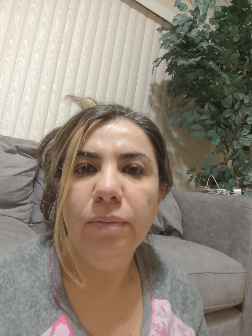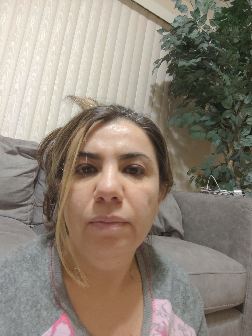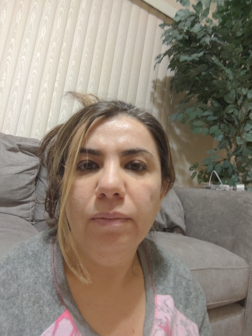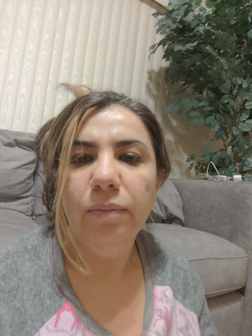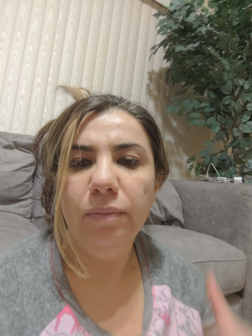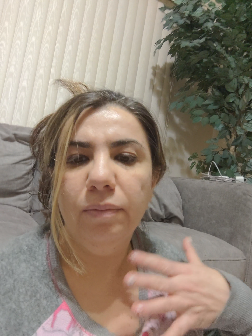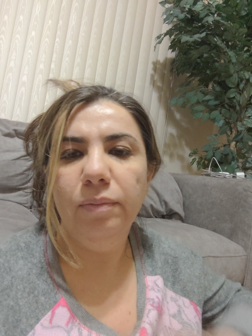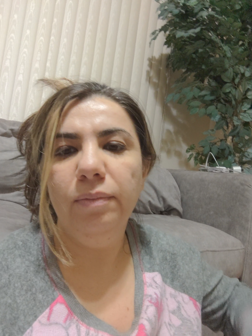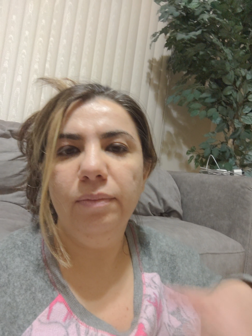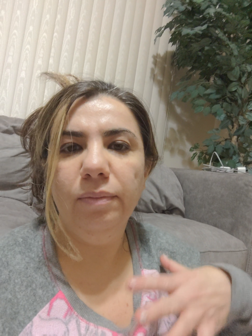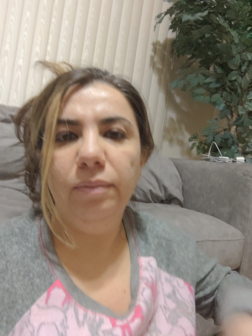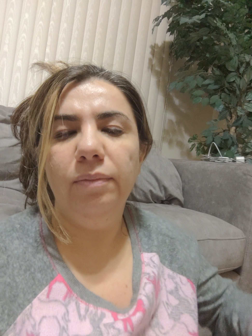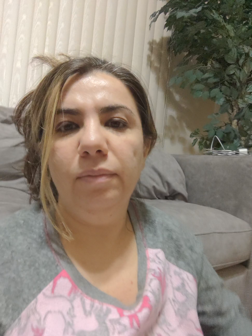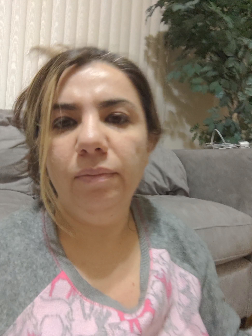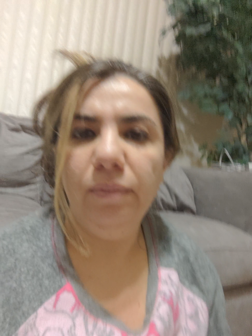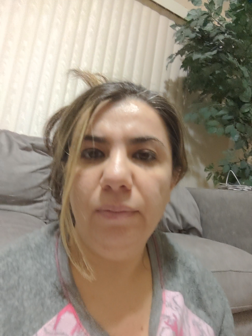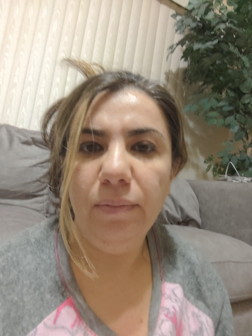shirt